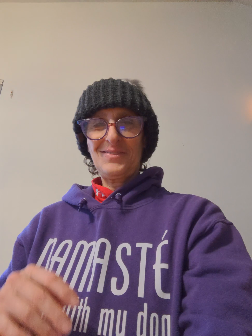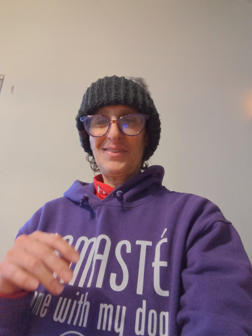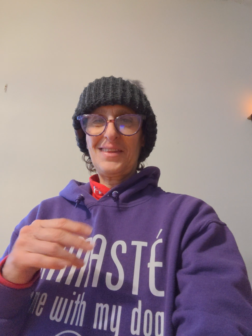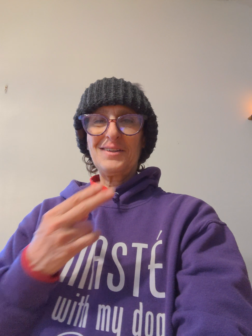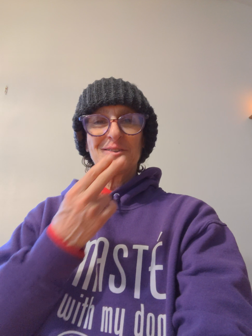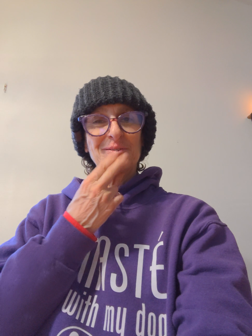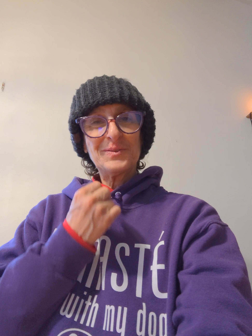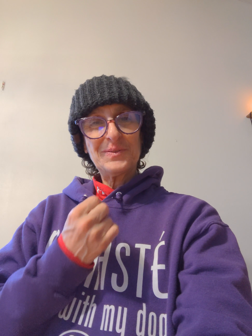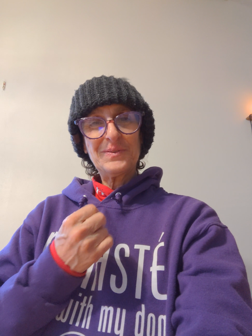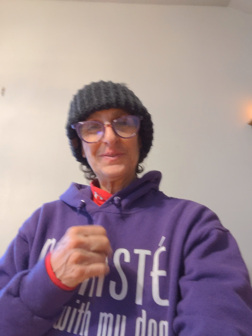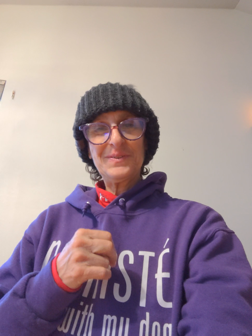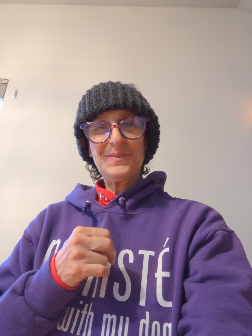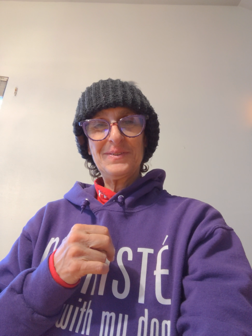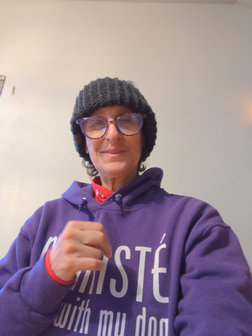cute